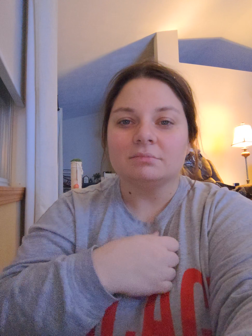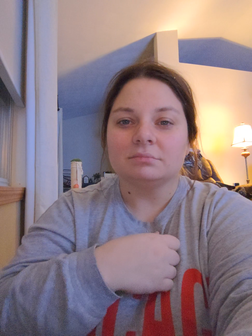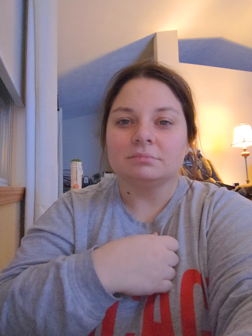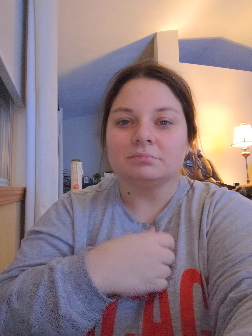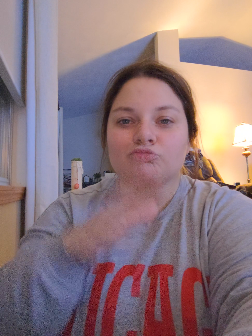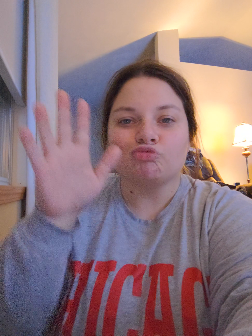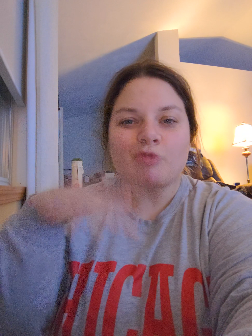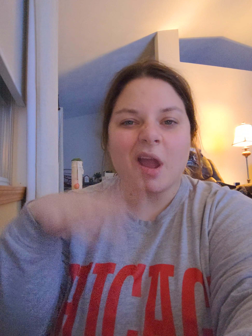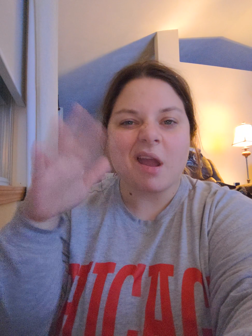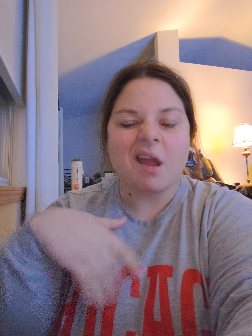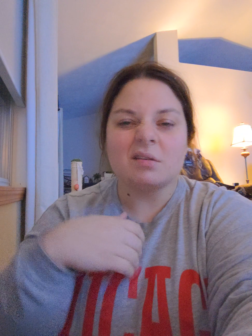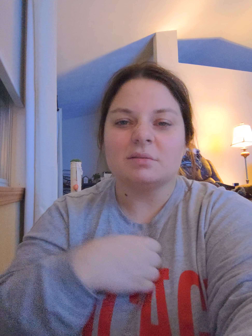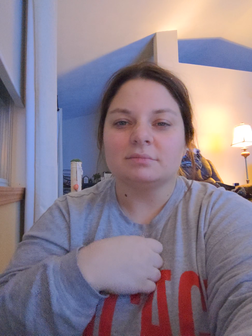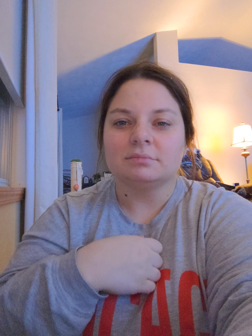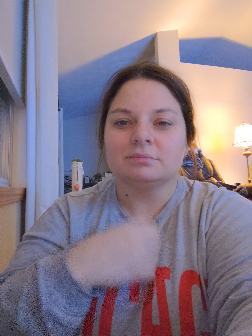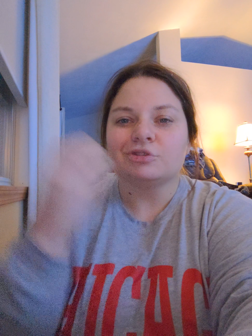rain